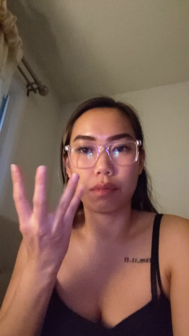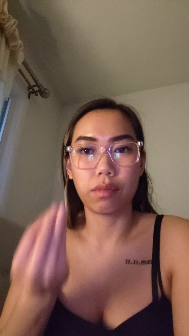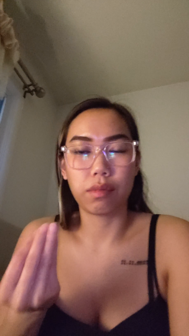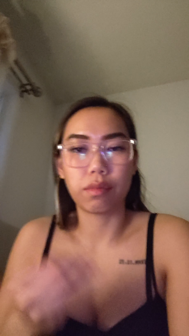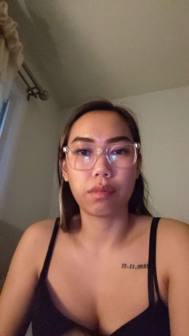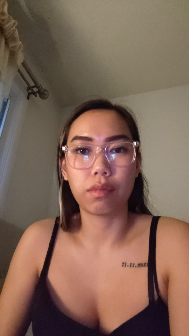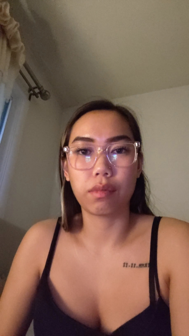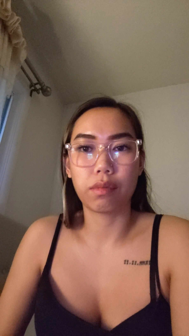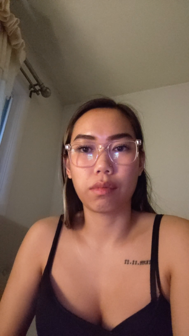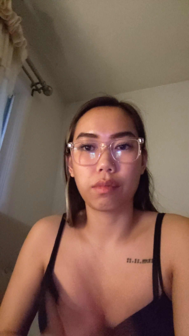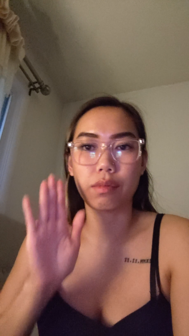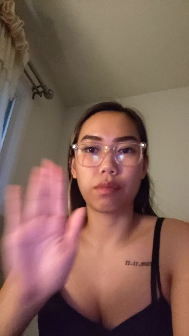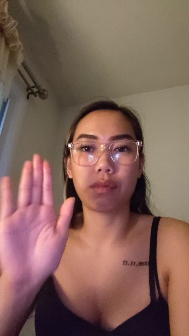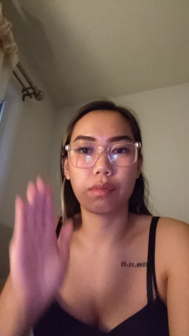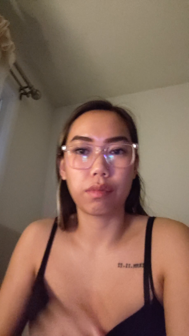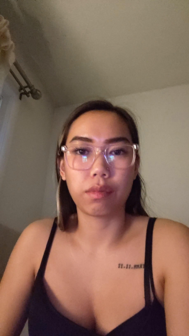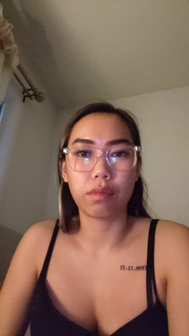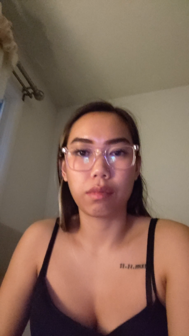push